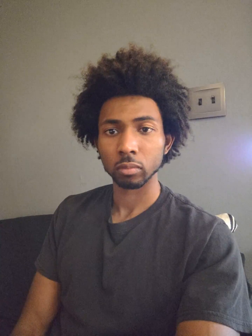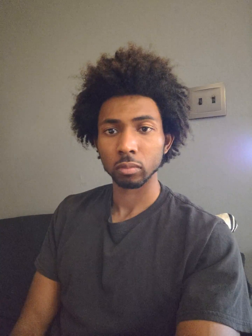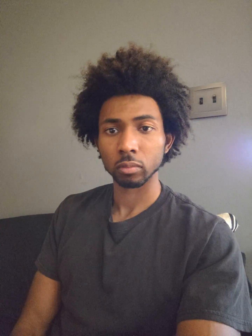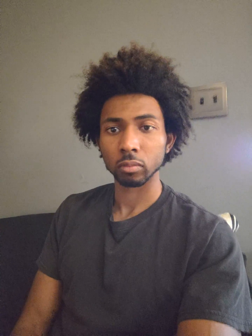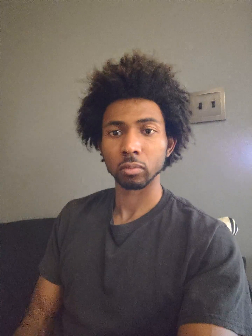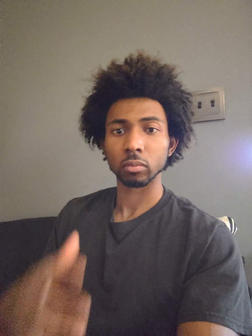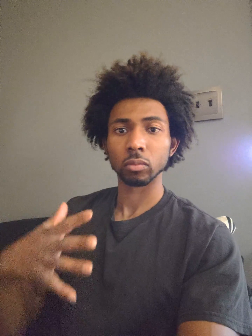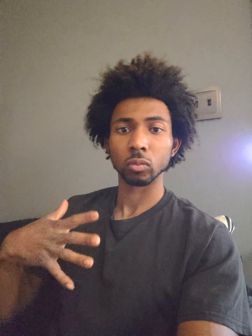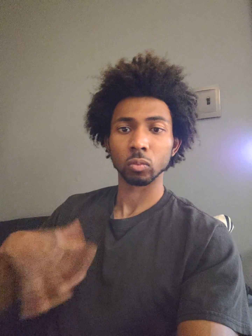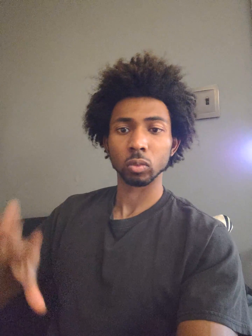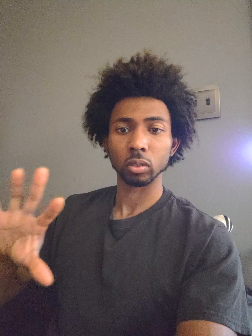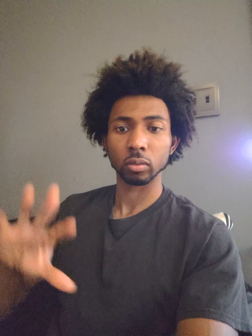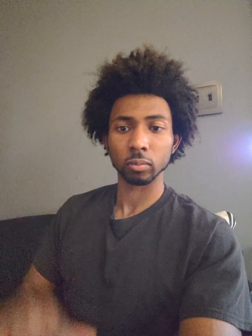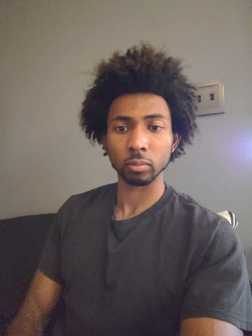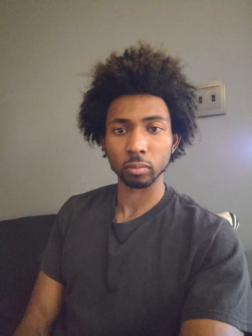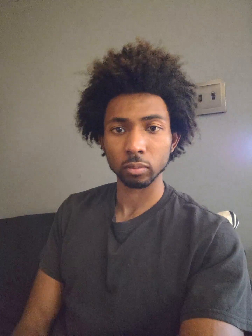dress